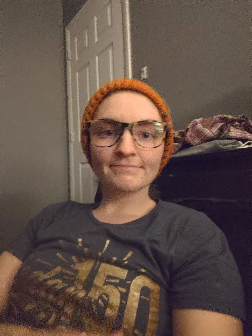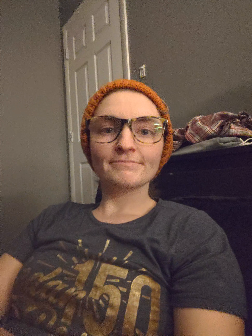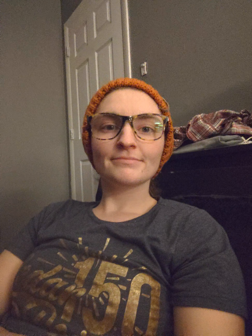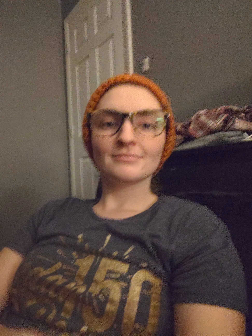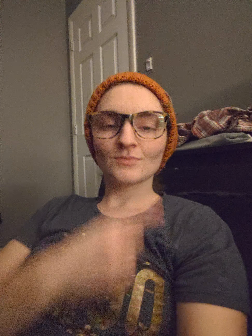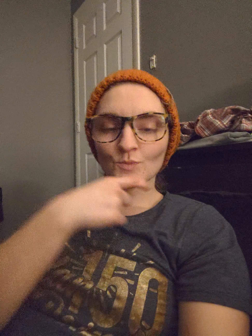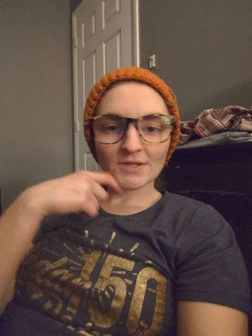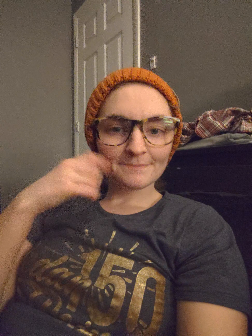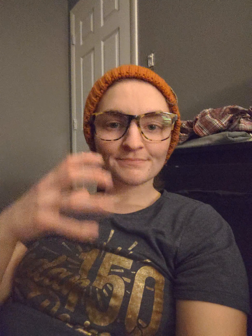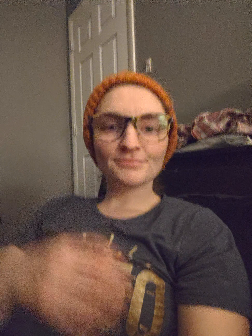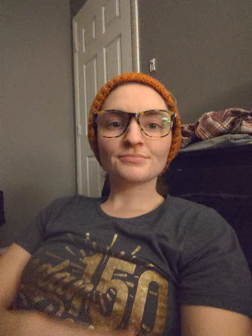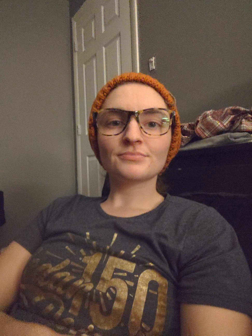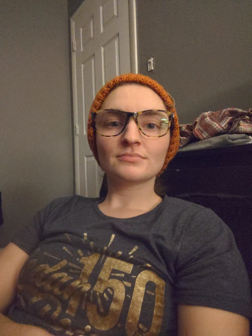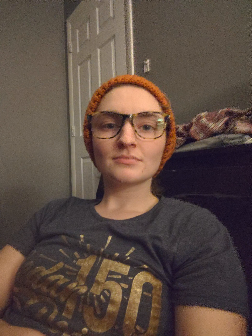dryer